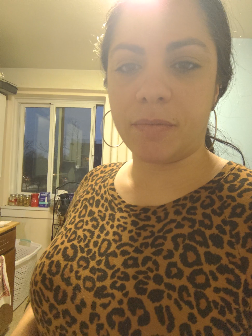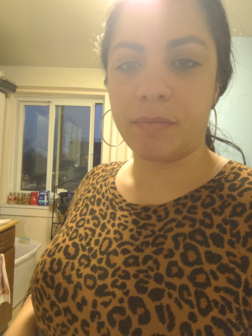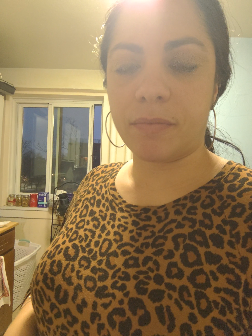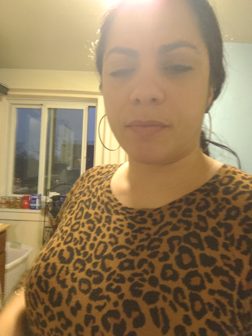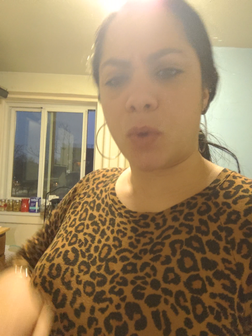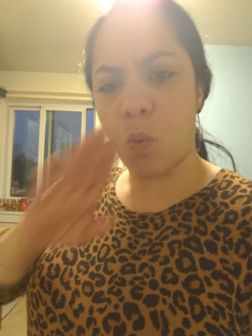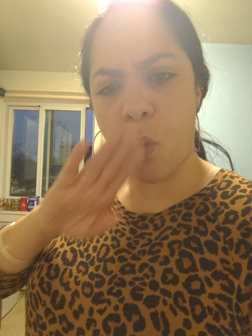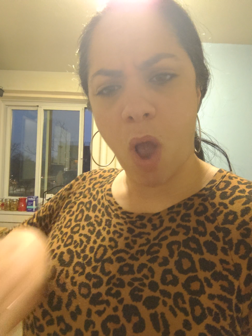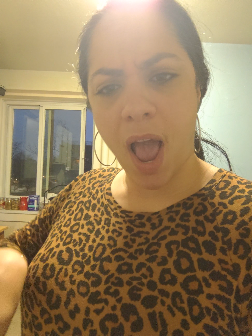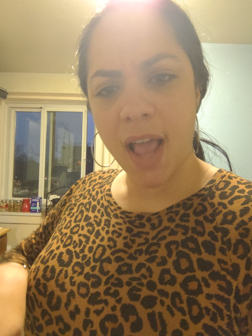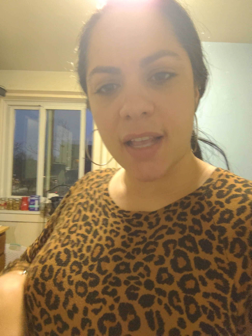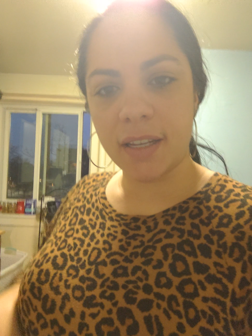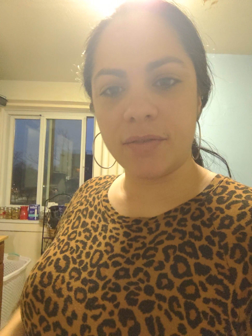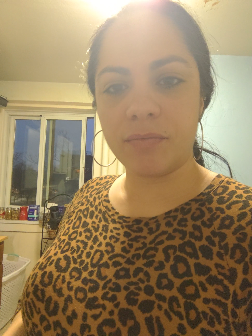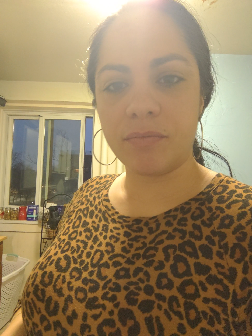quiet